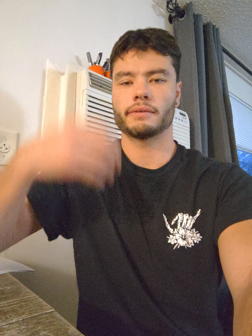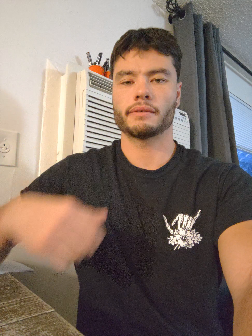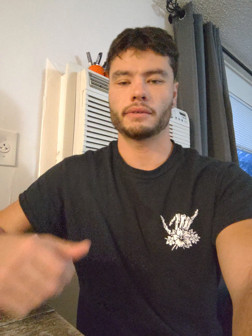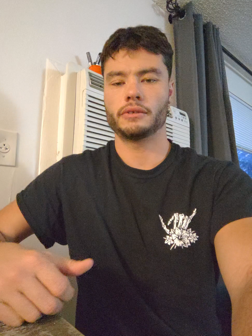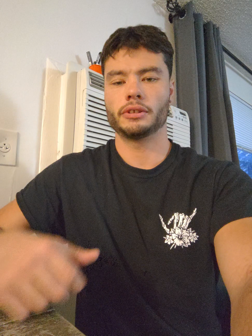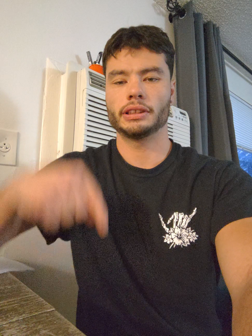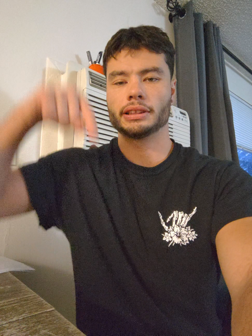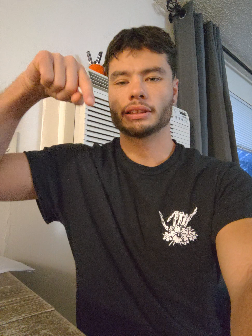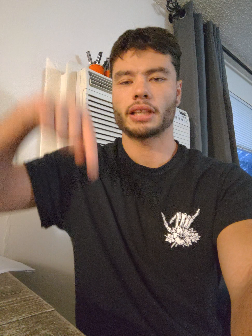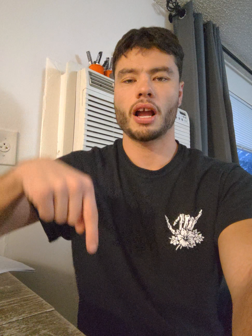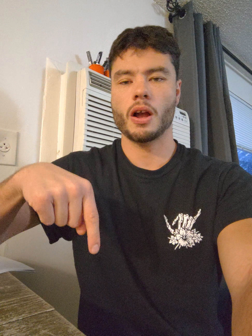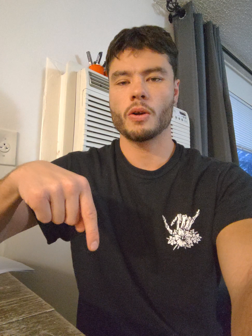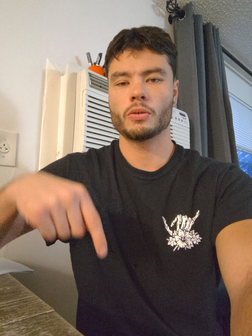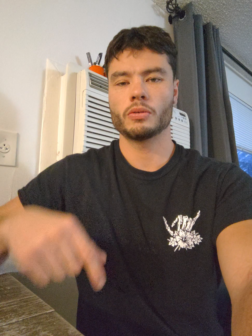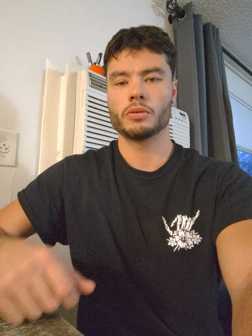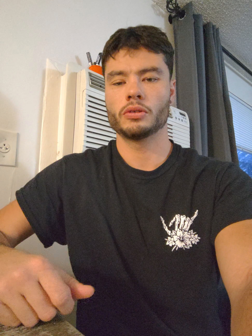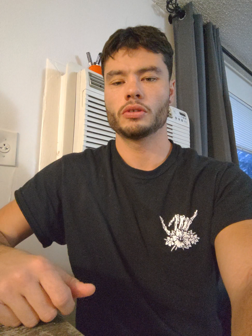down